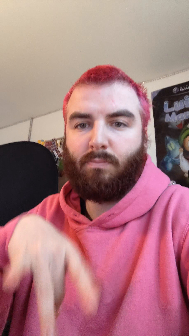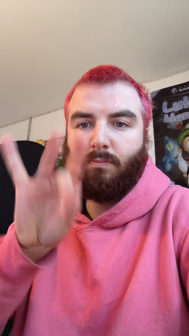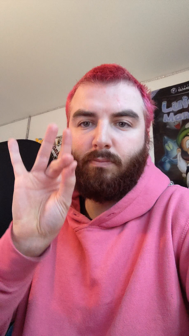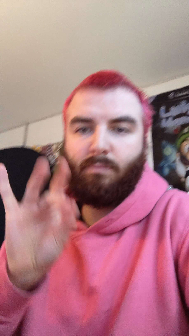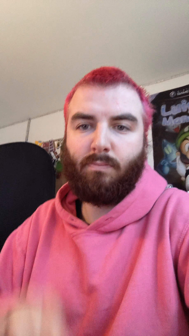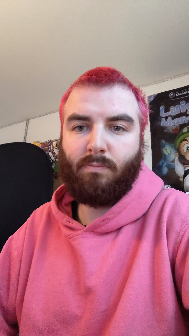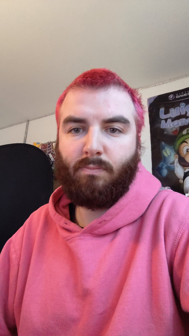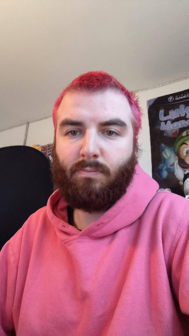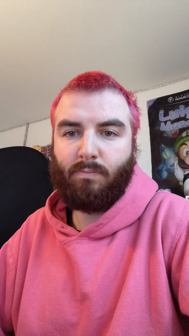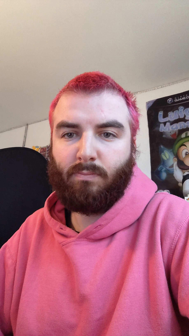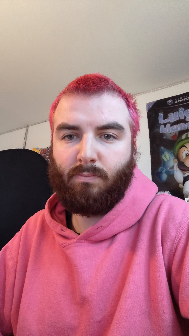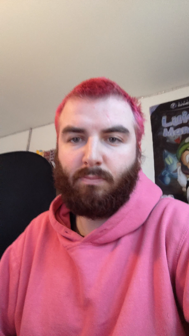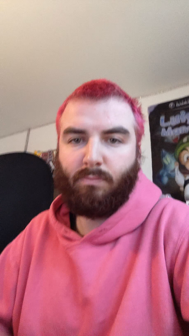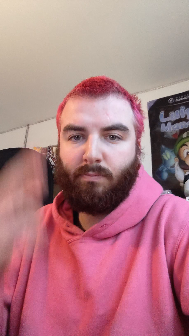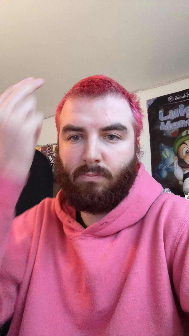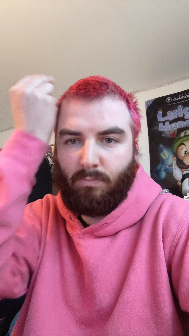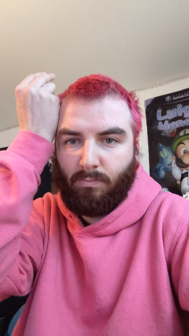rabbit